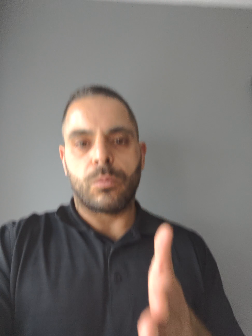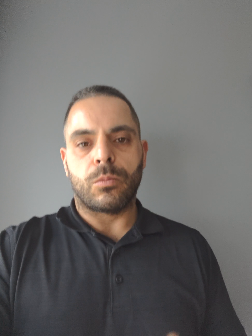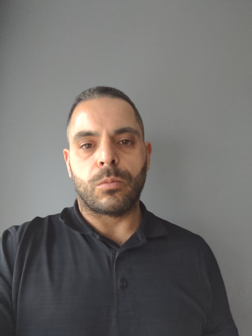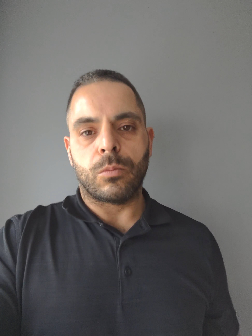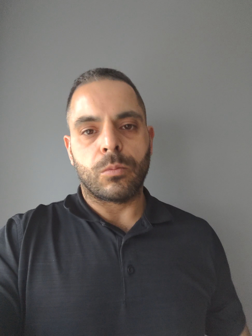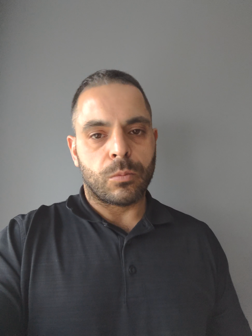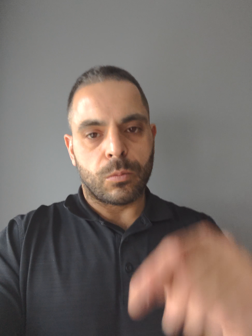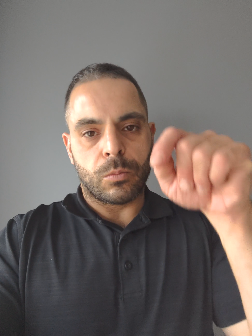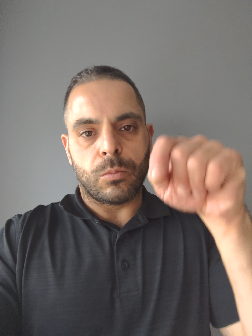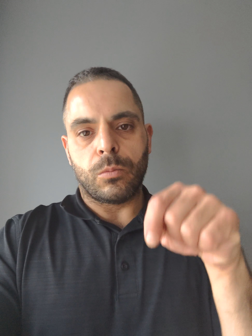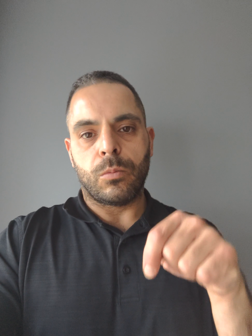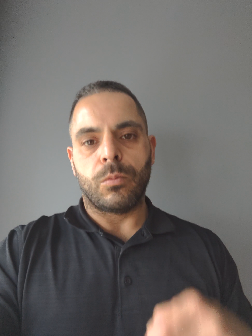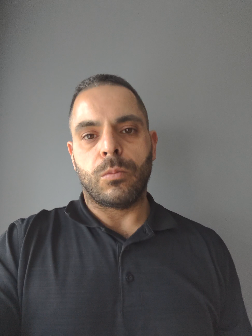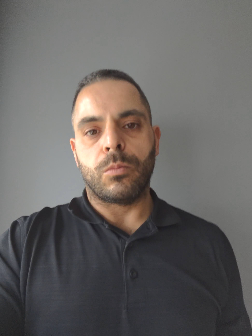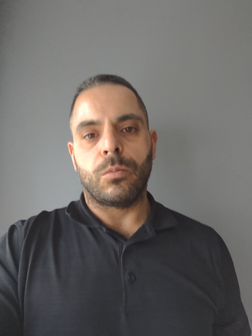down